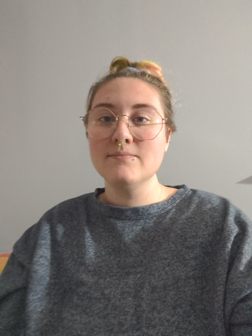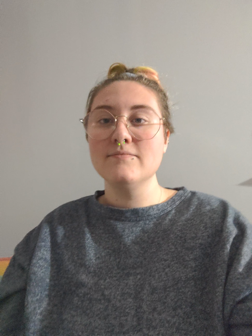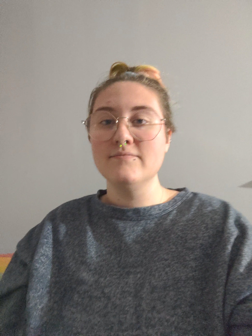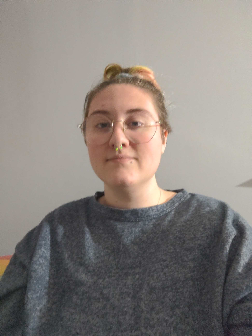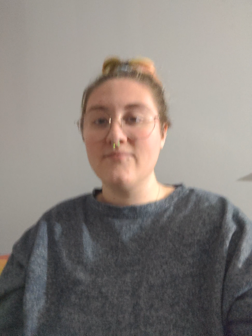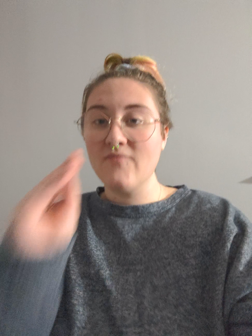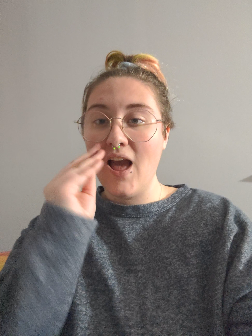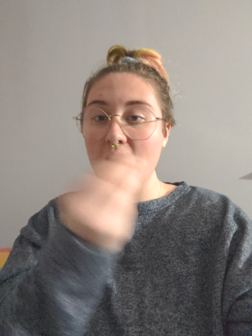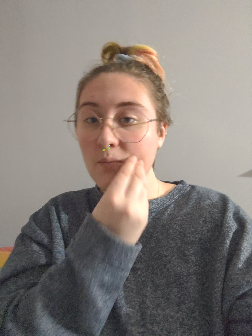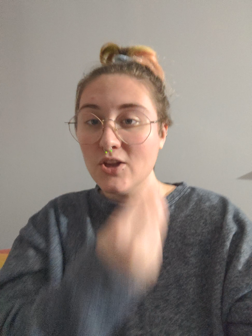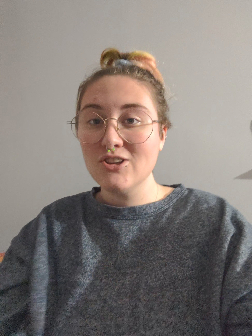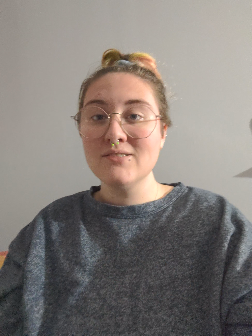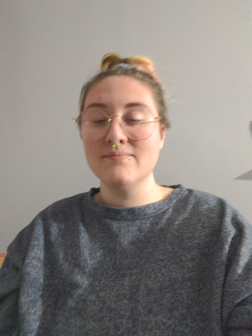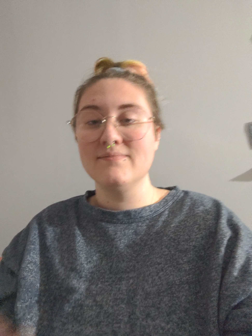flower